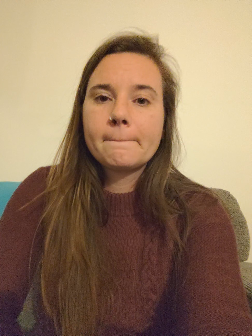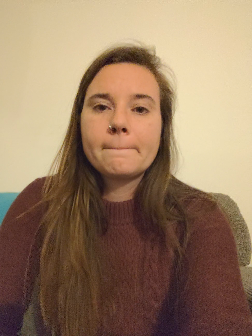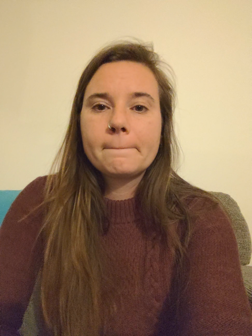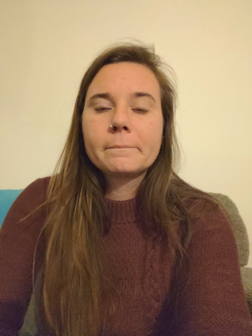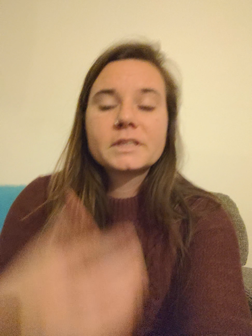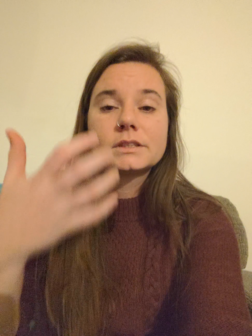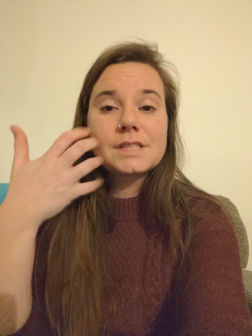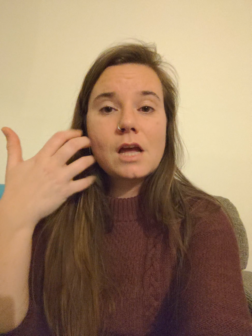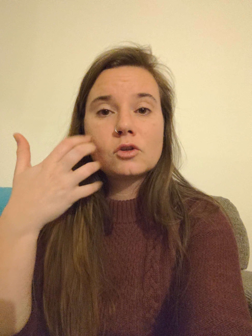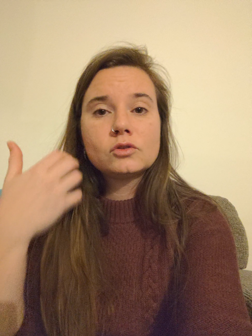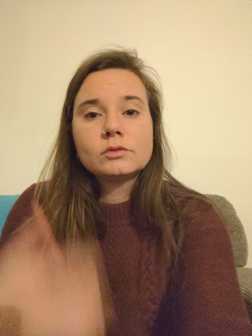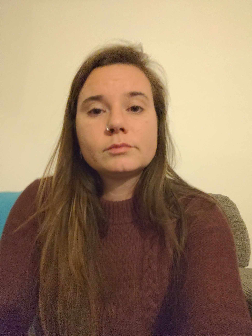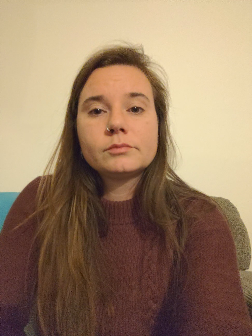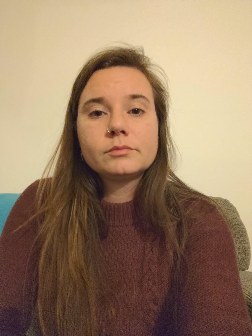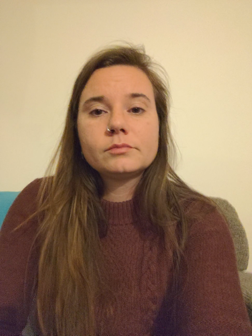tiger